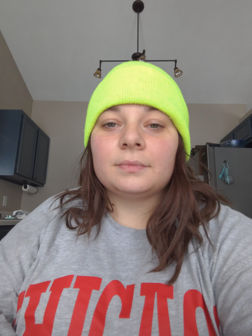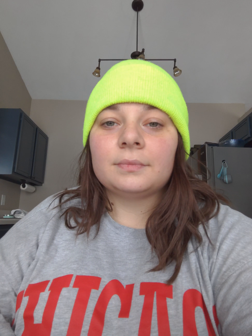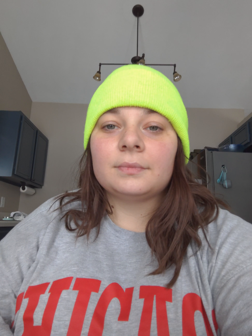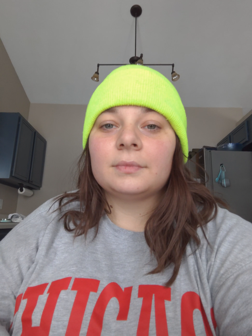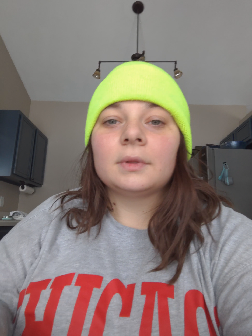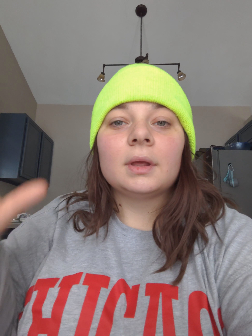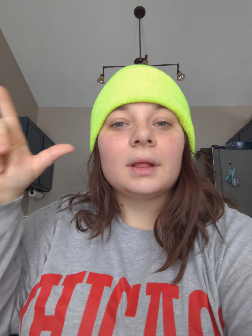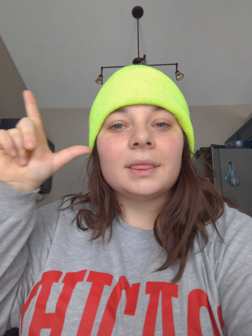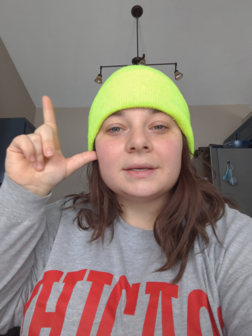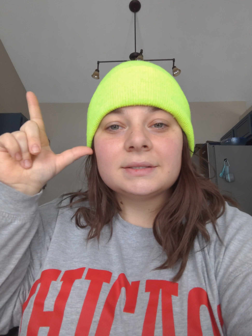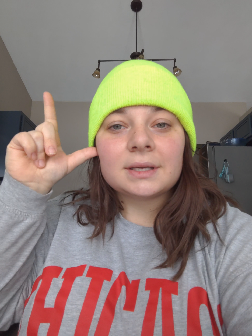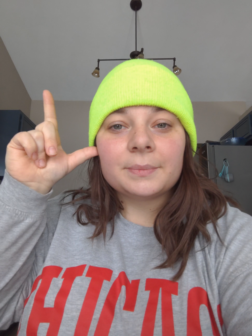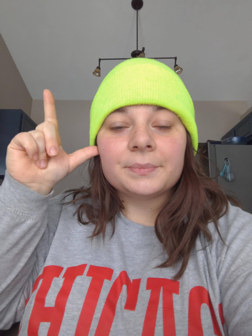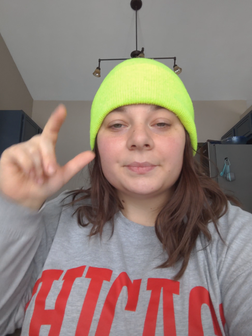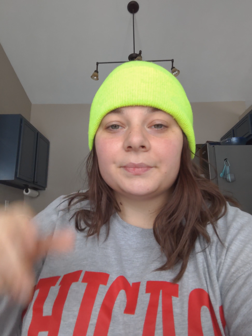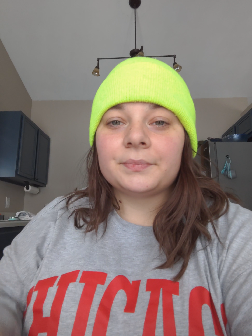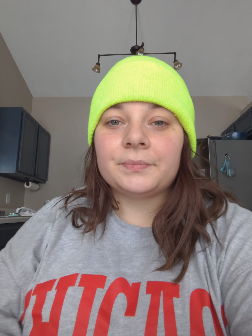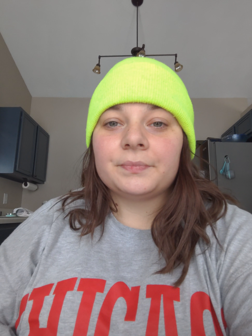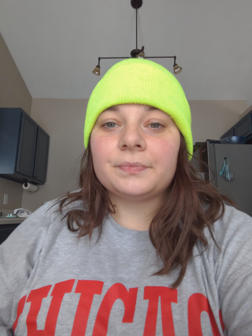listen